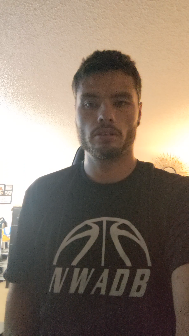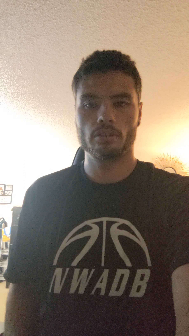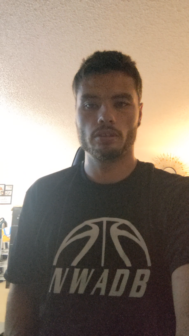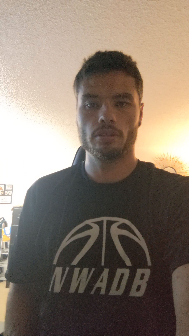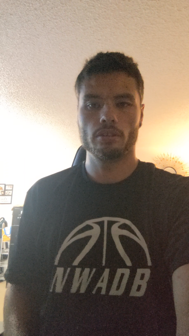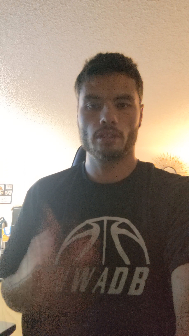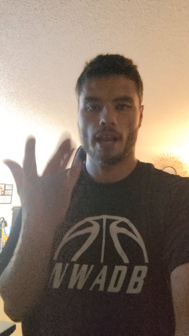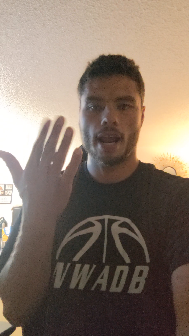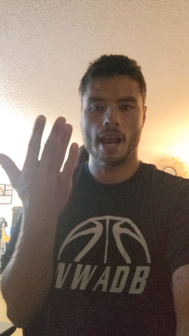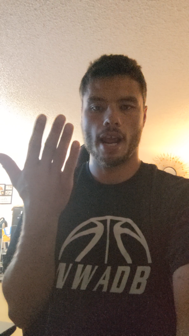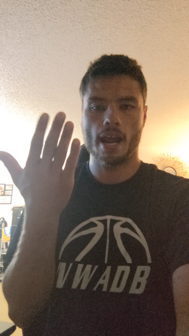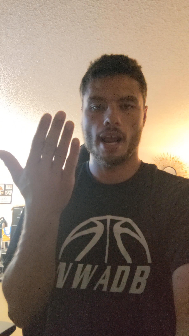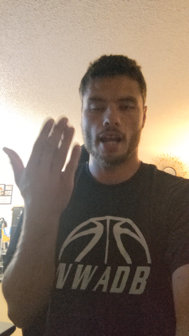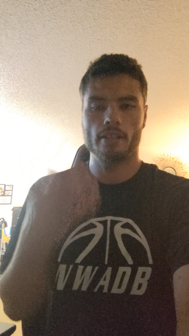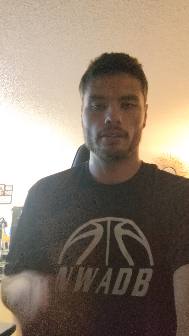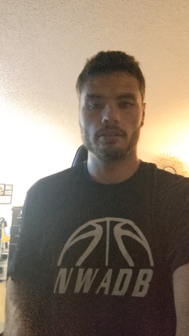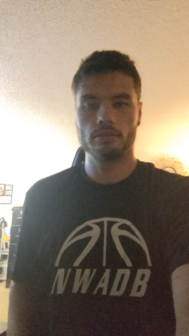hand